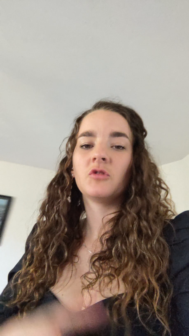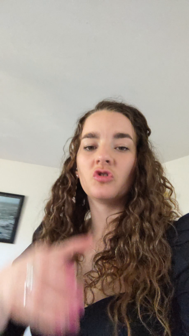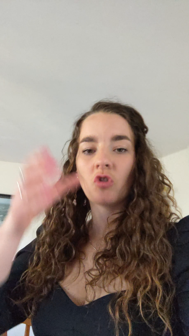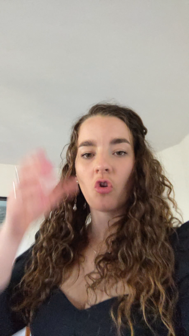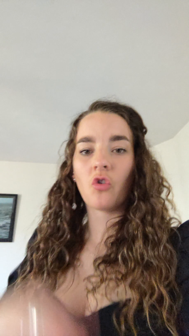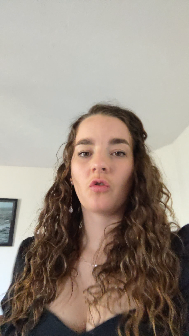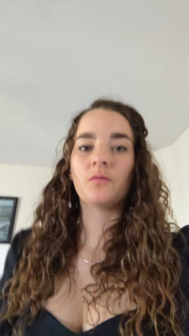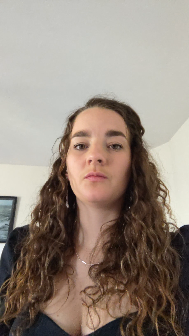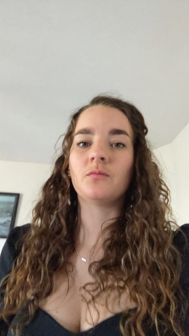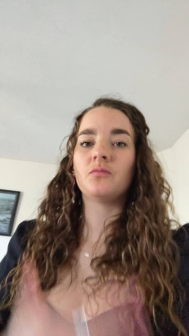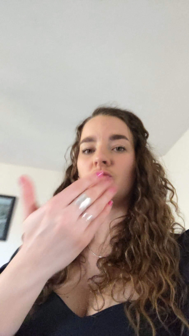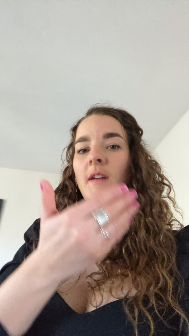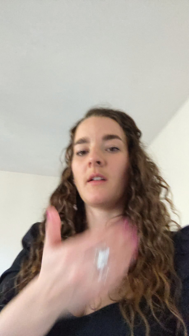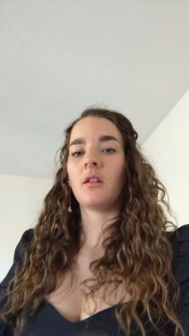butterfly